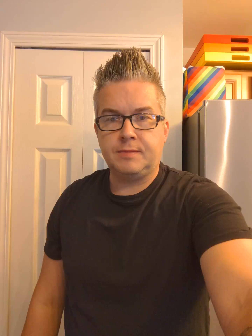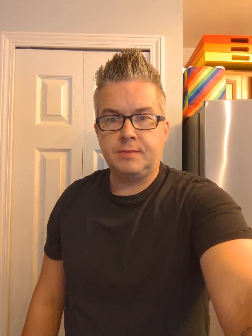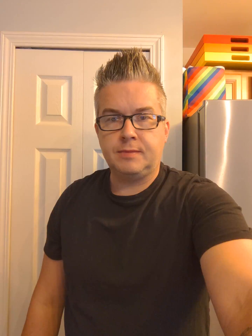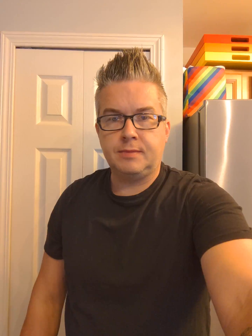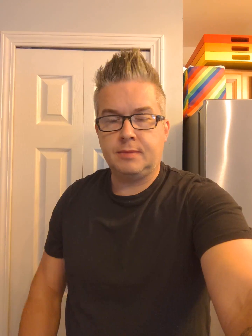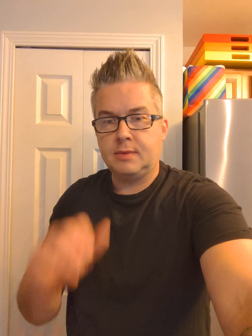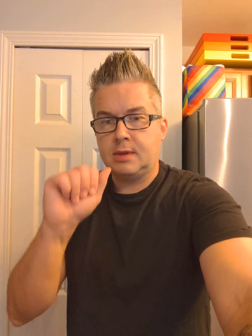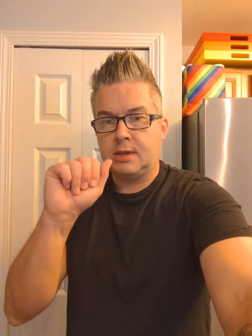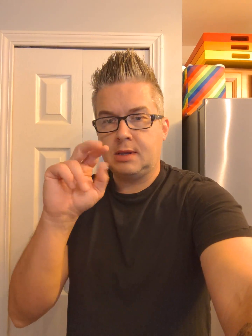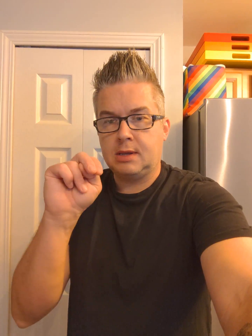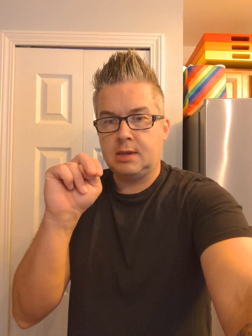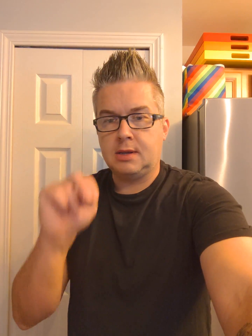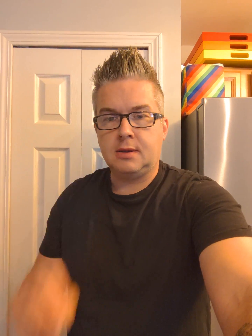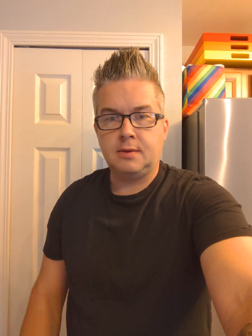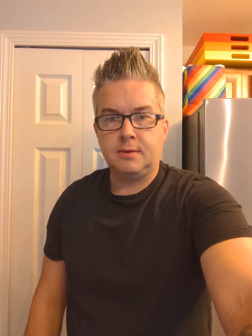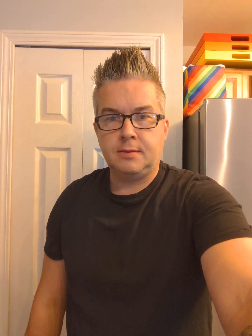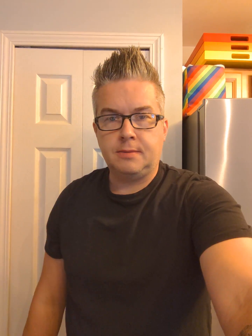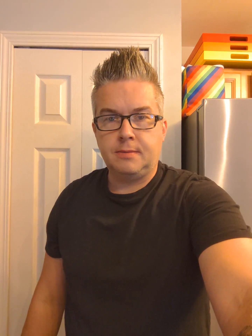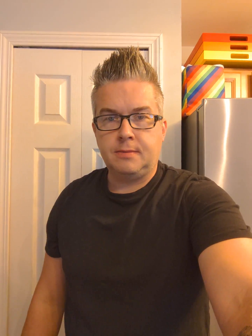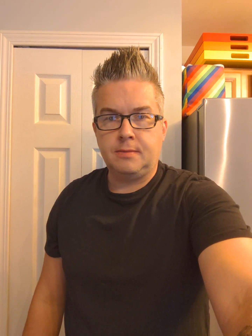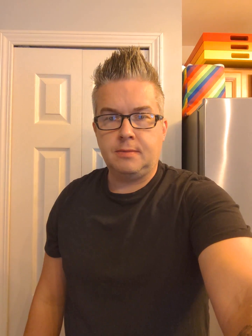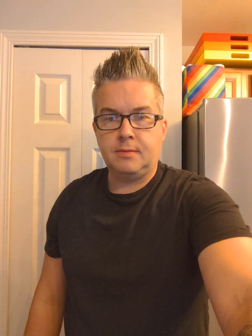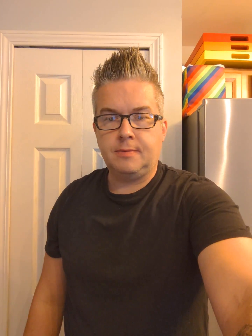an